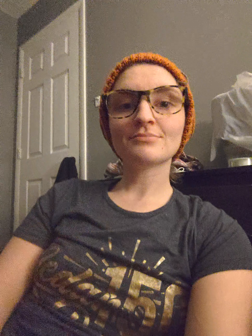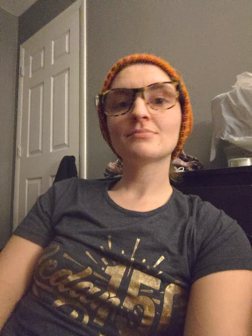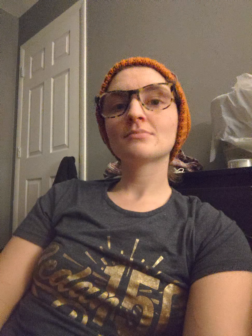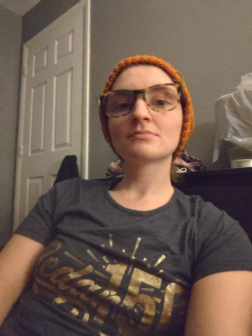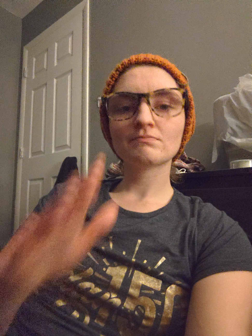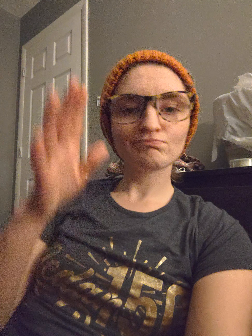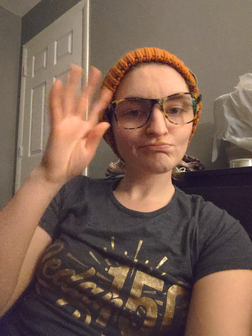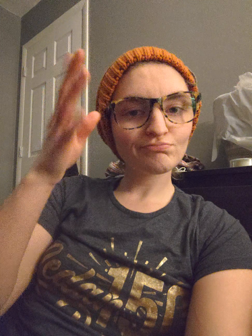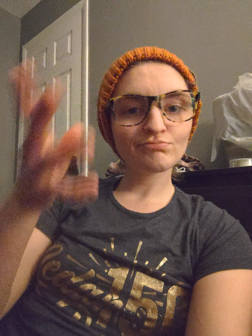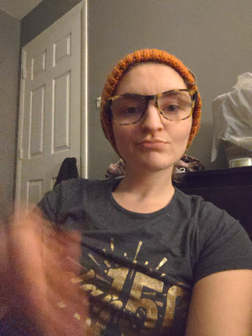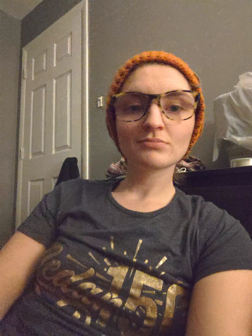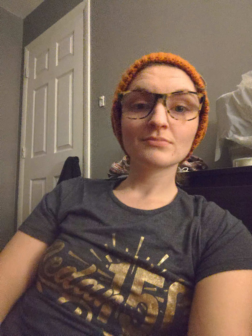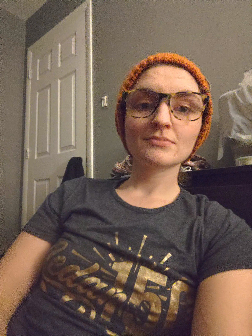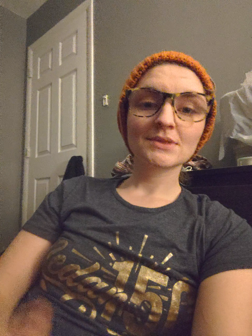pretend